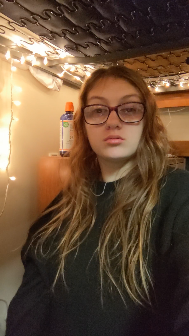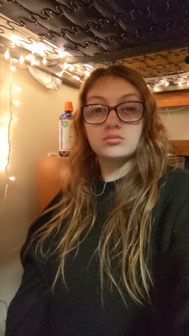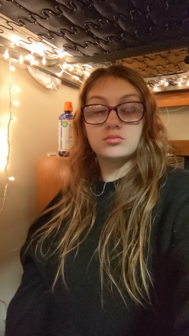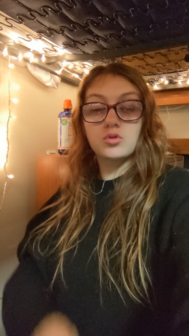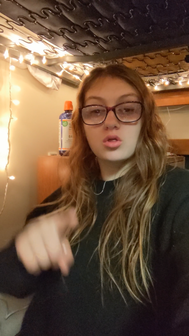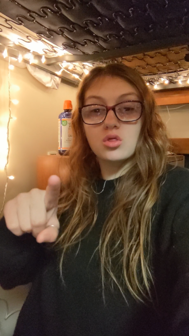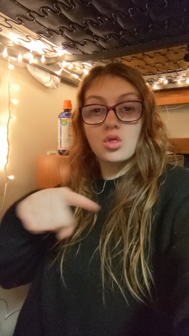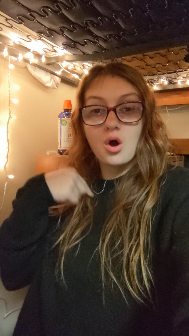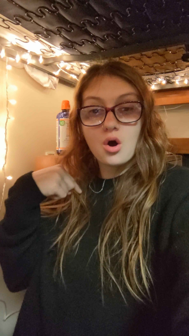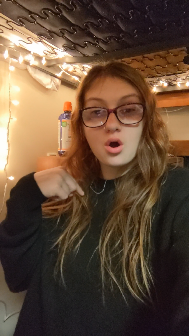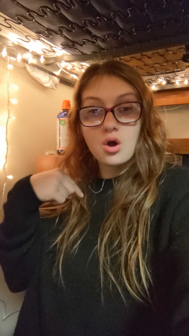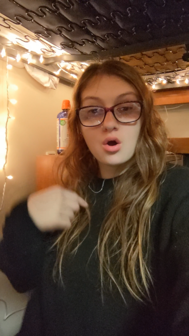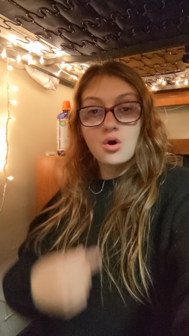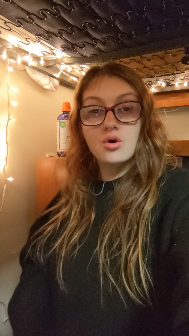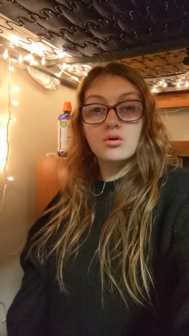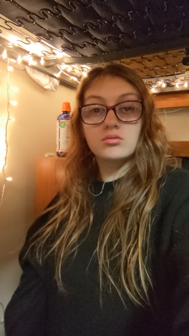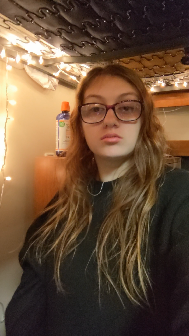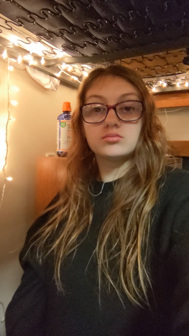long